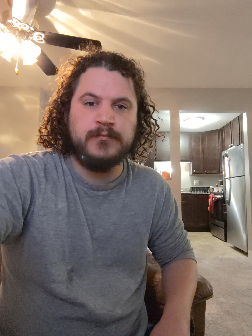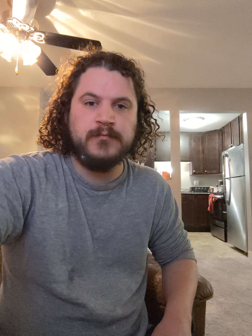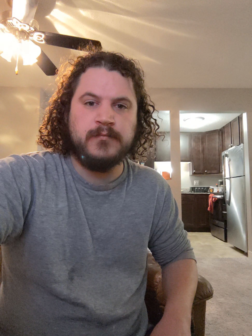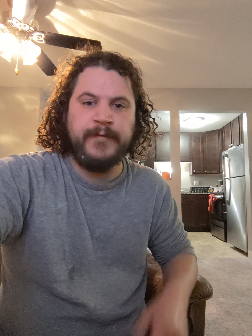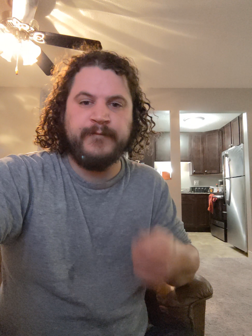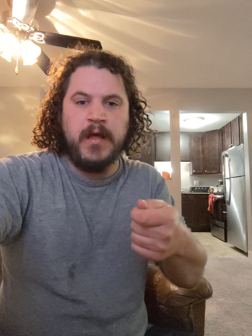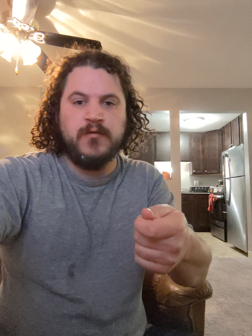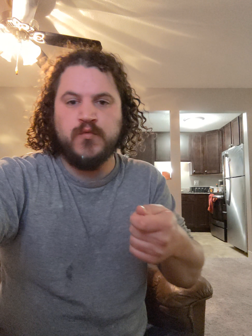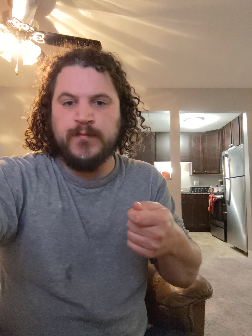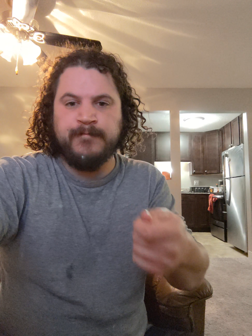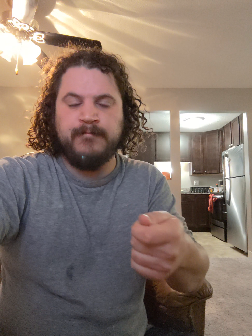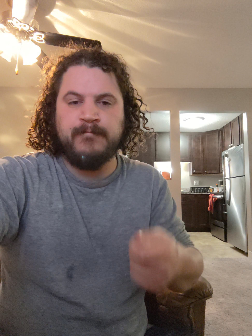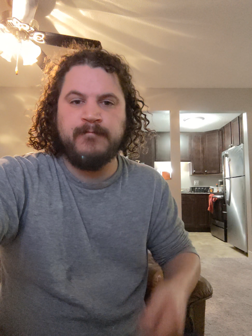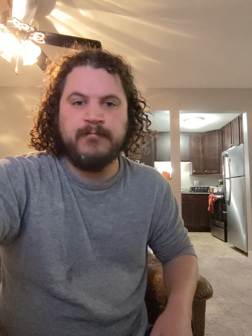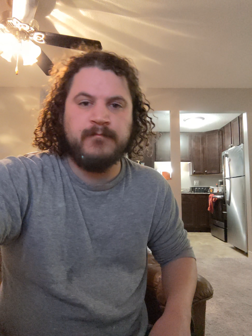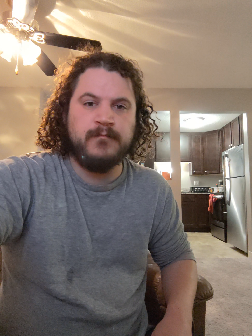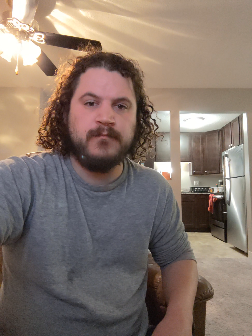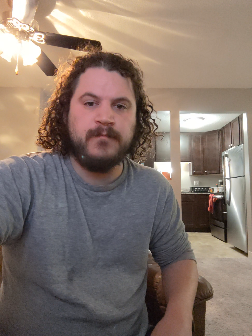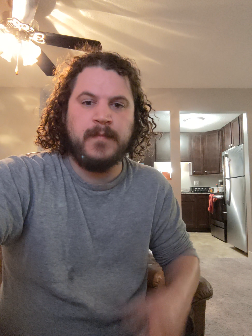vacuum